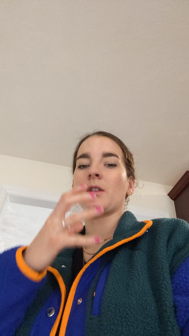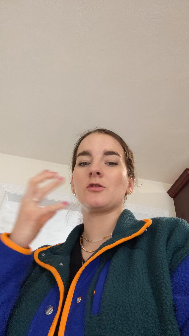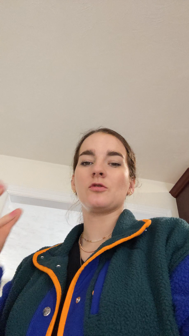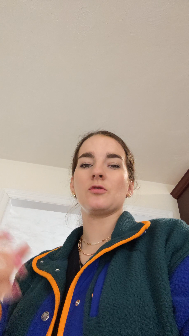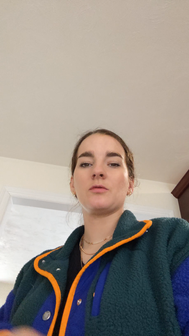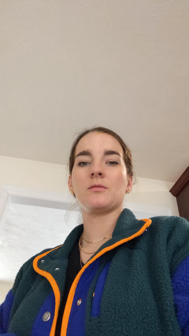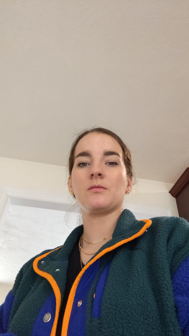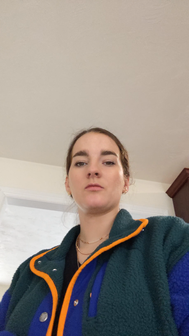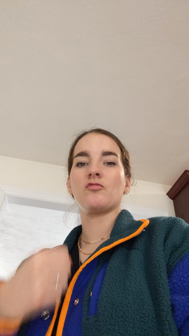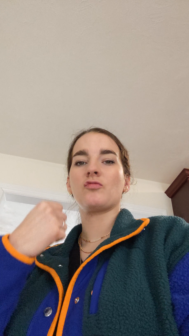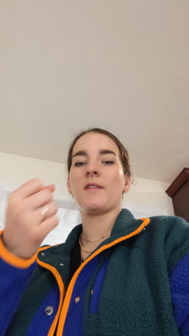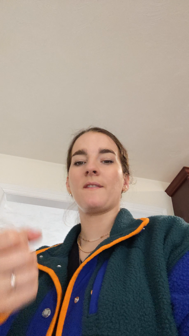drive